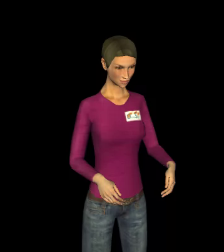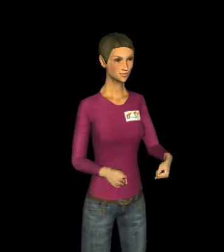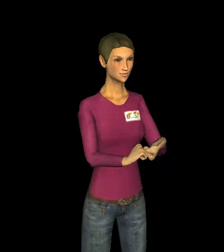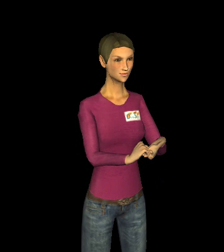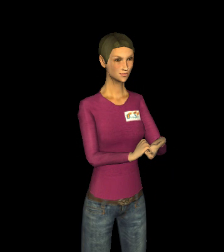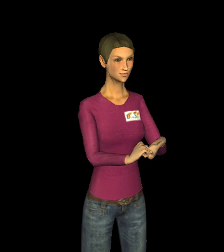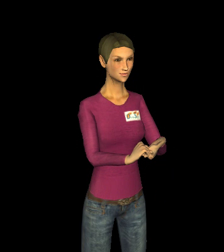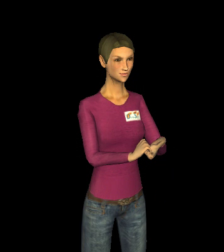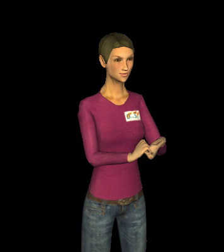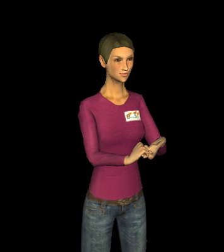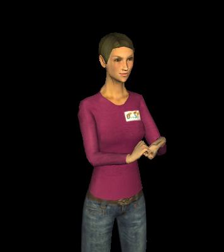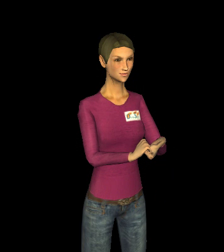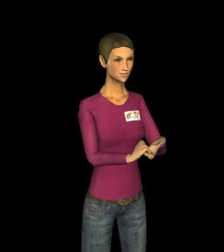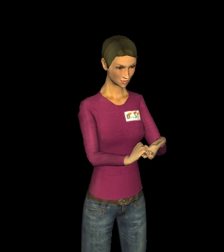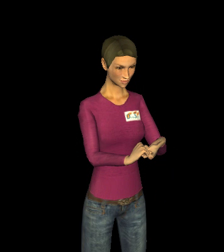يغسل